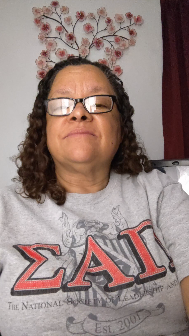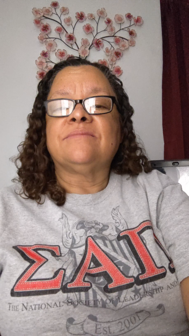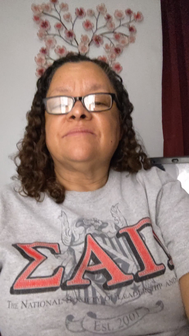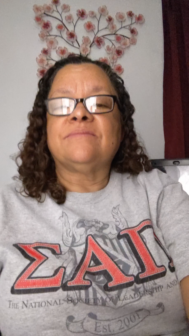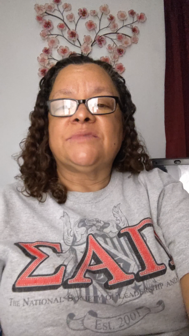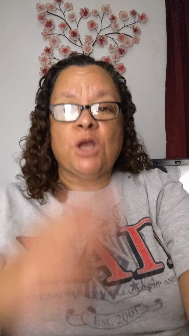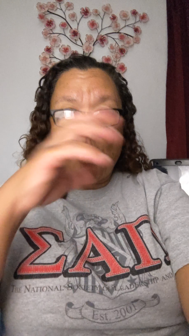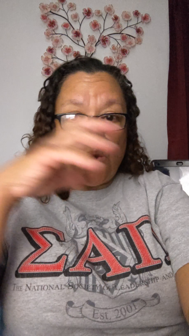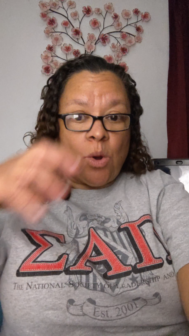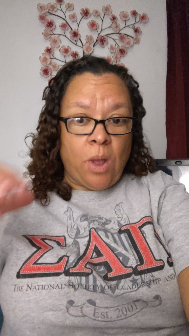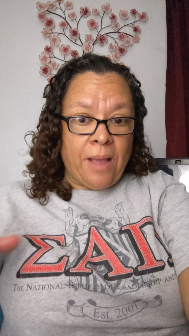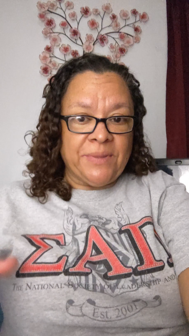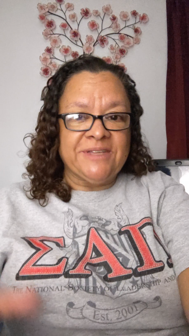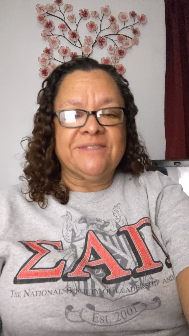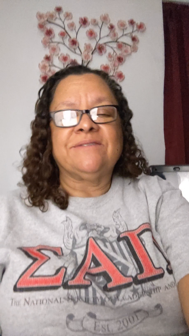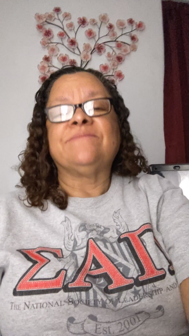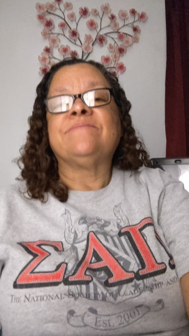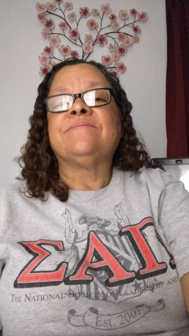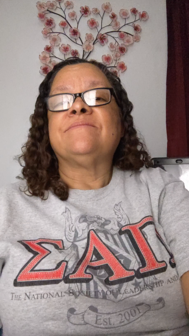grapes